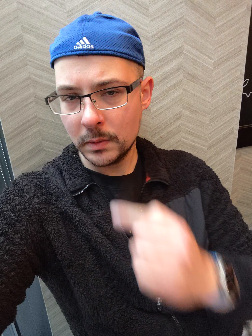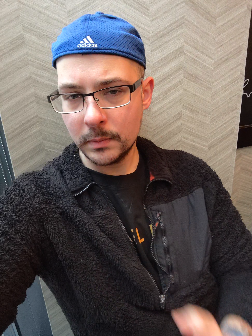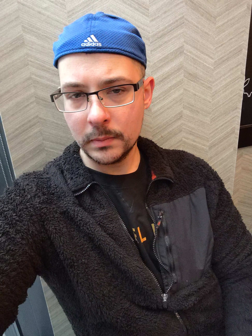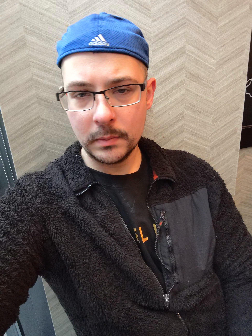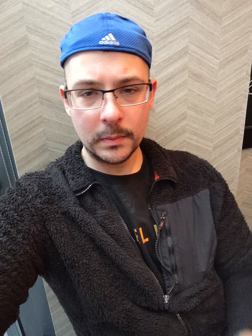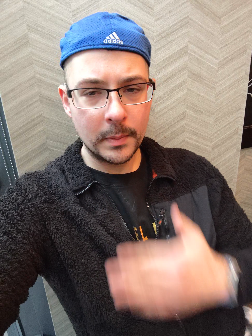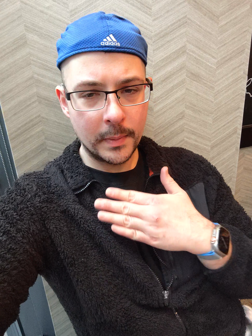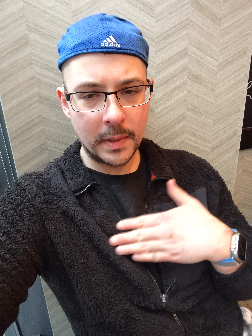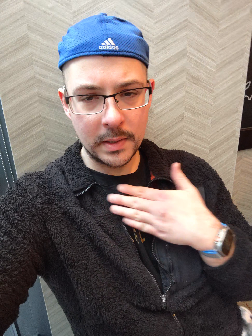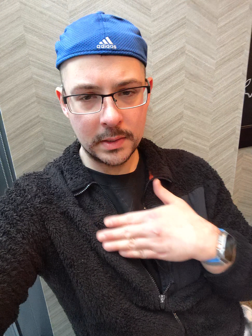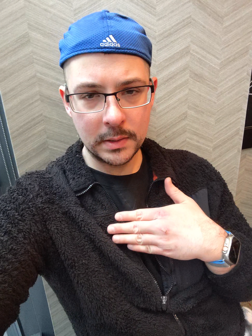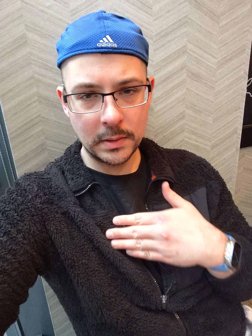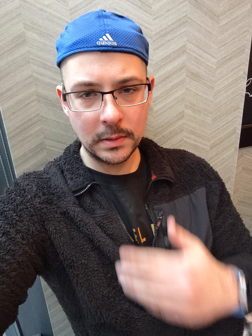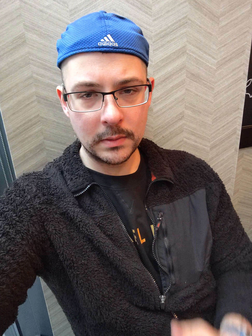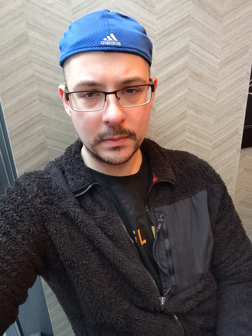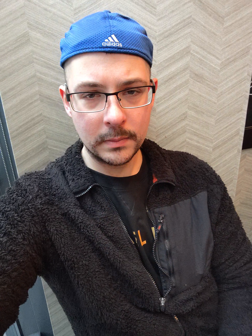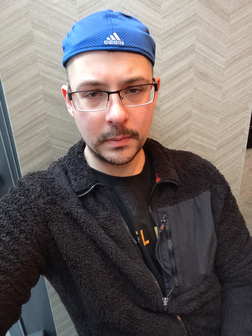please